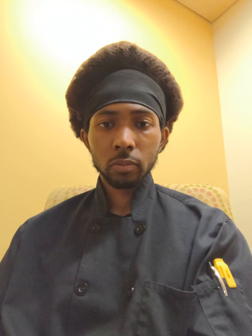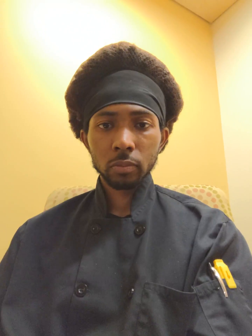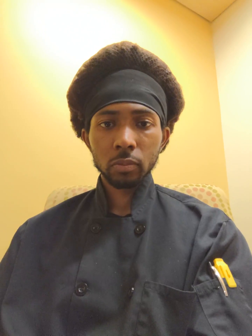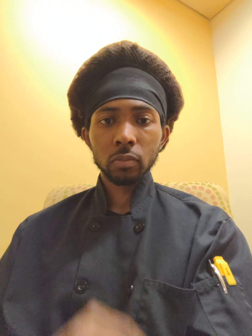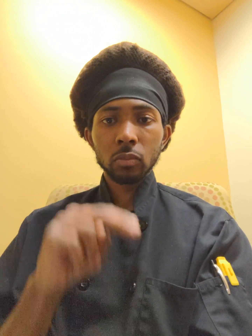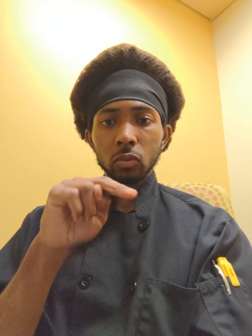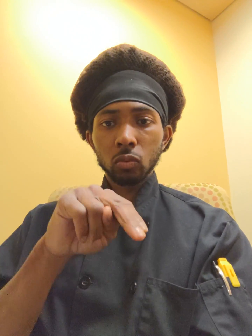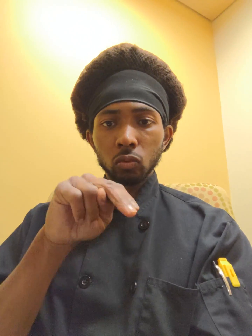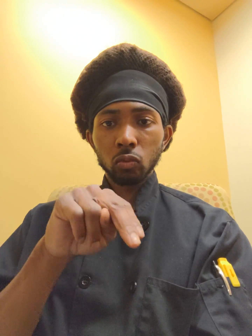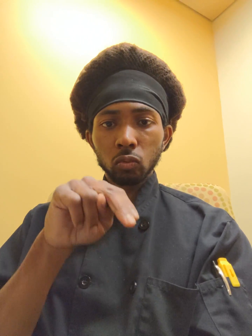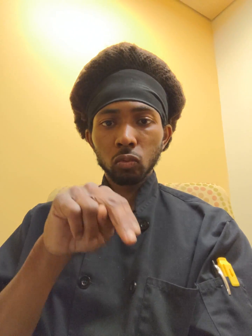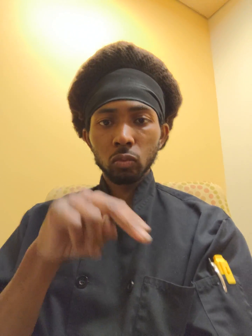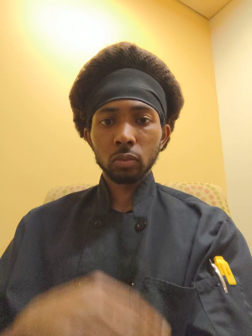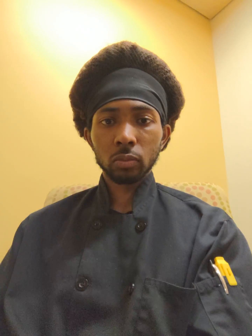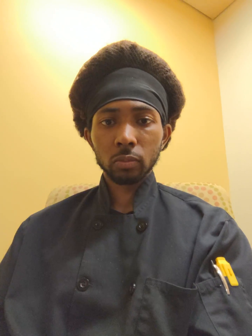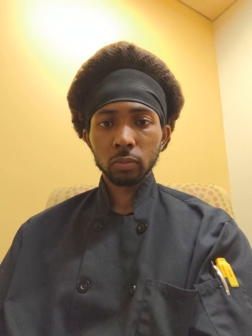nurse